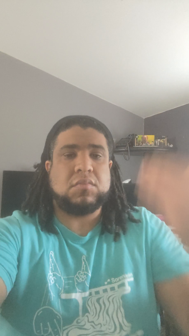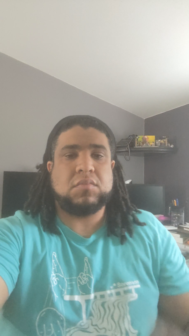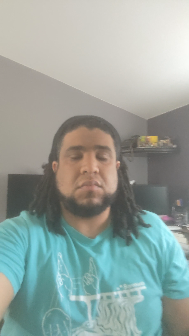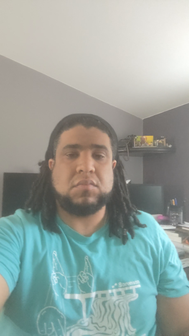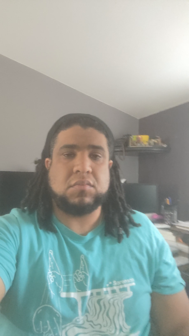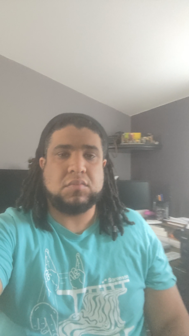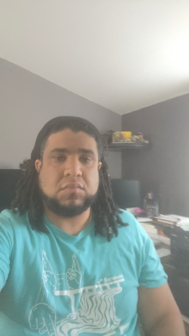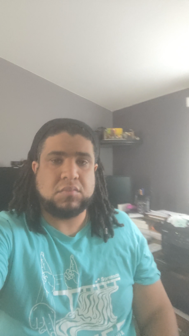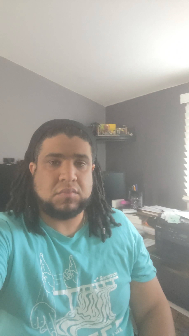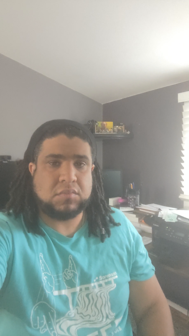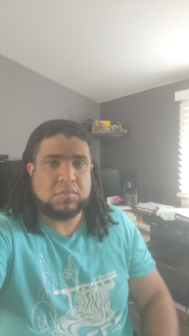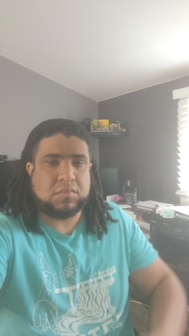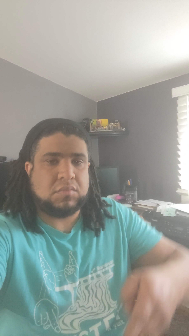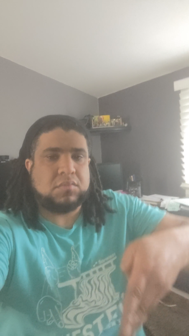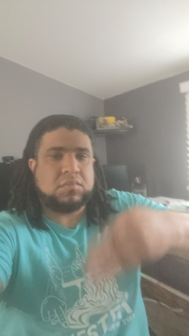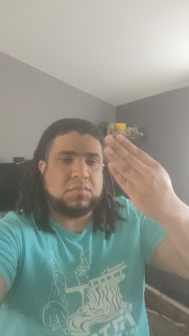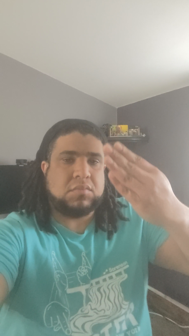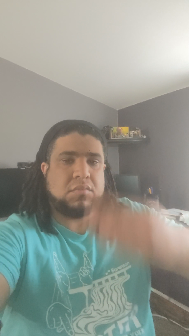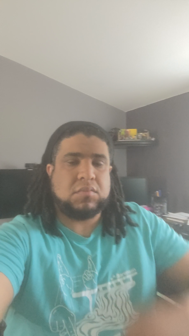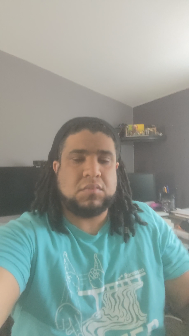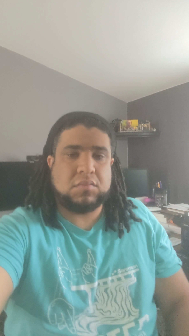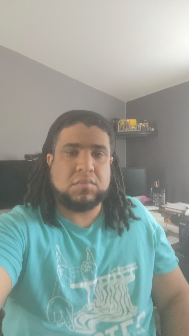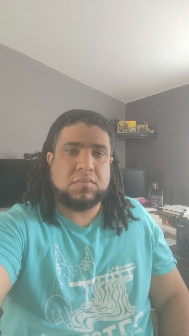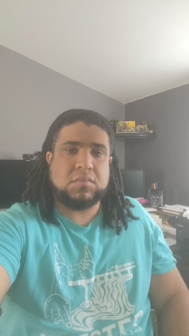kick